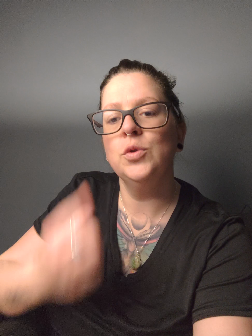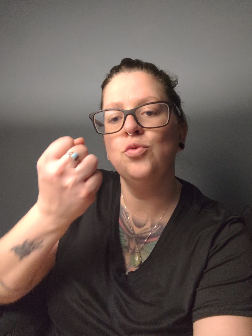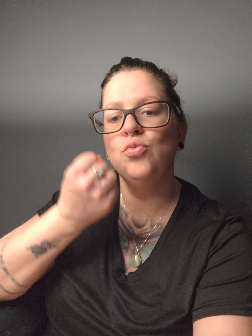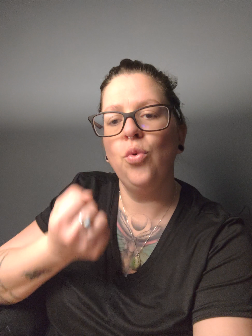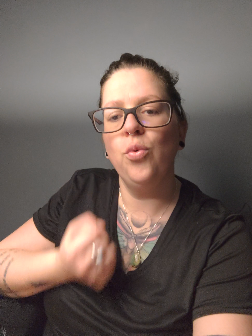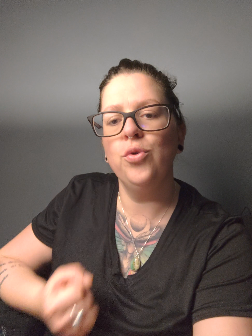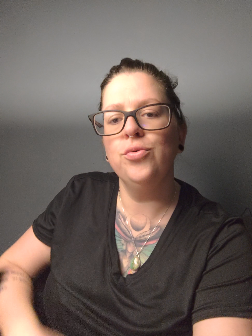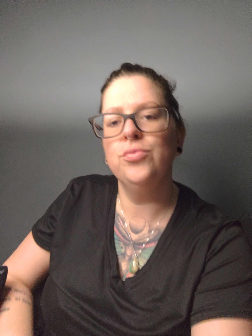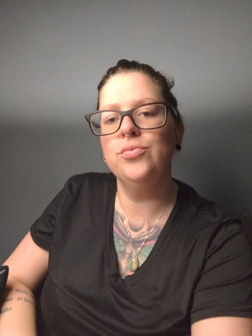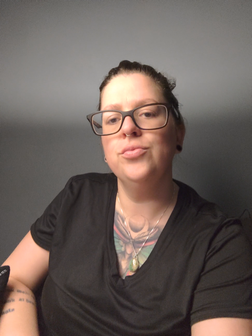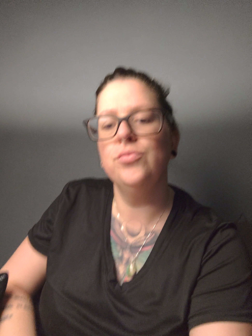drawer